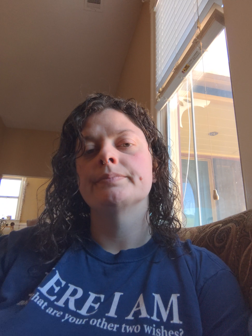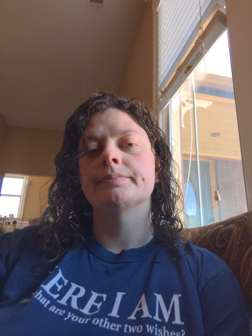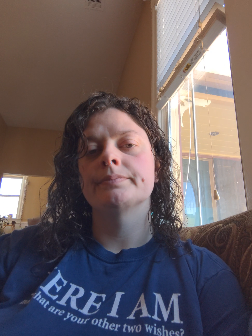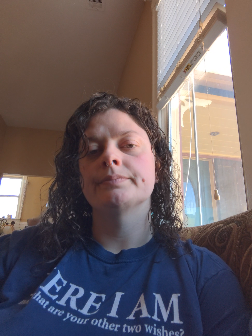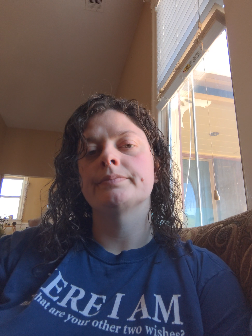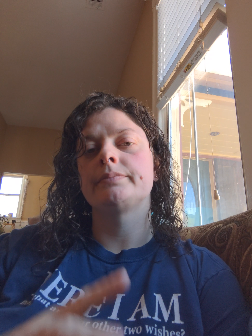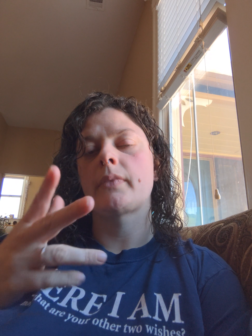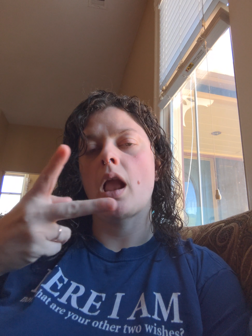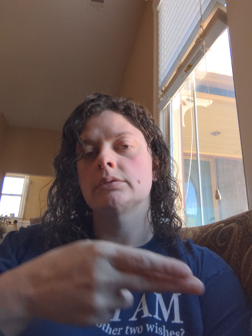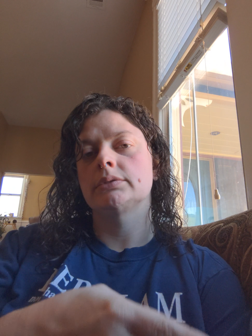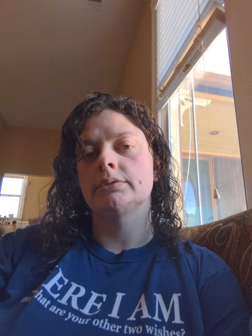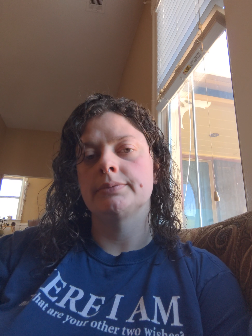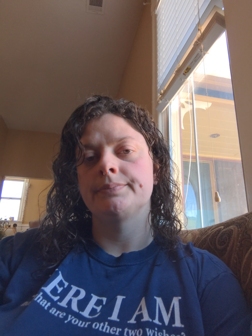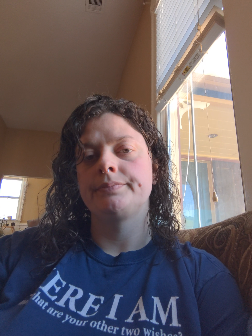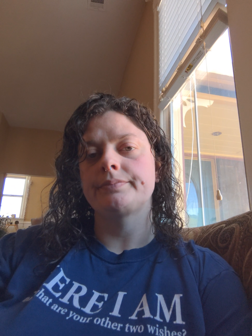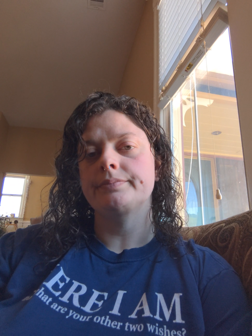cut